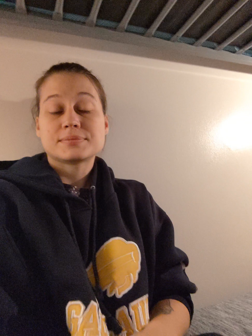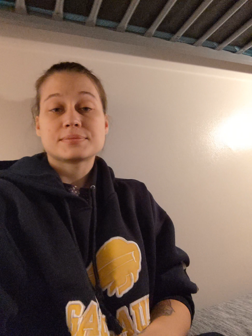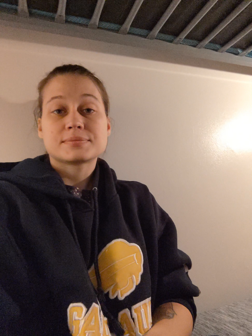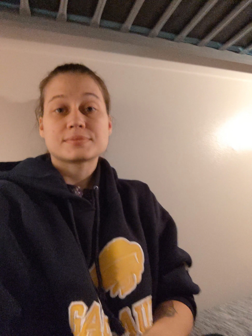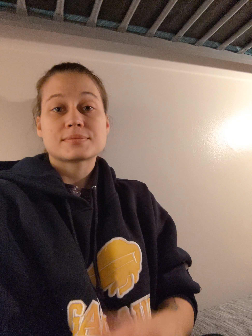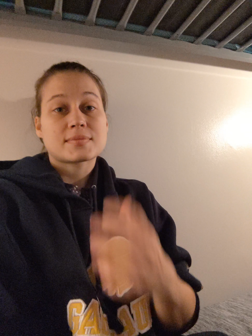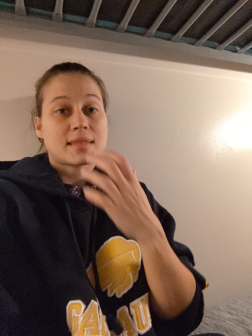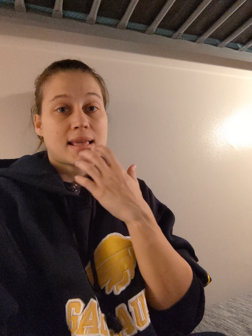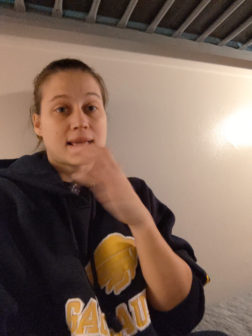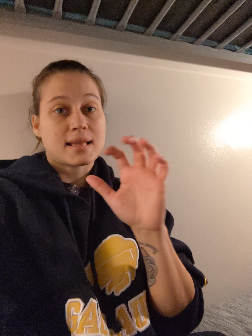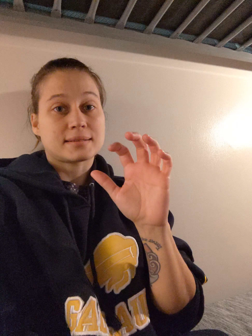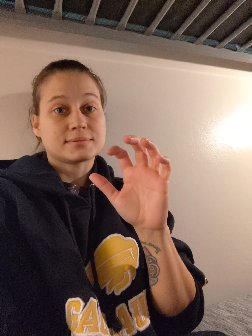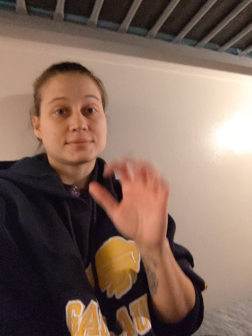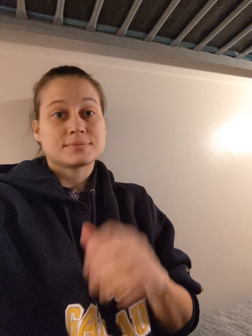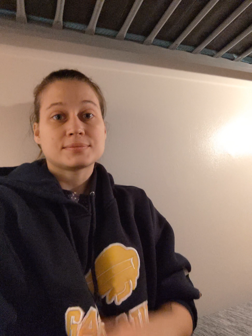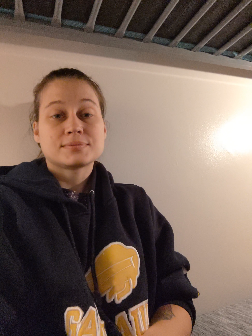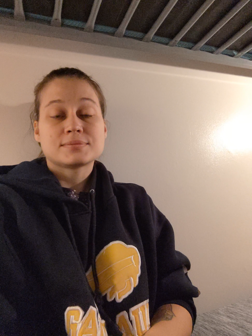hot